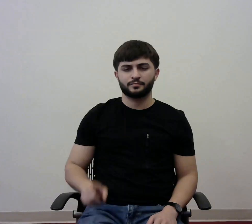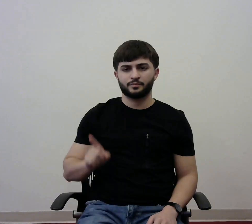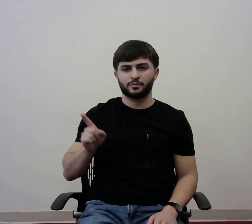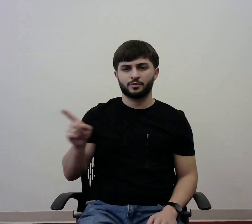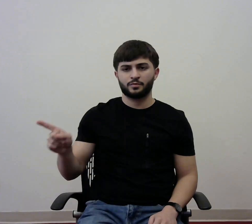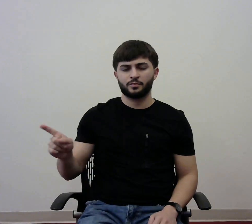O